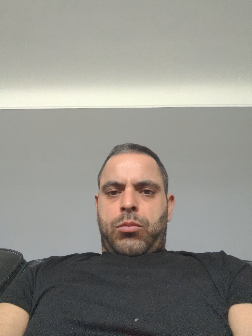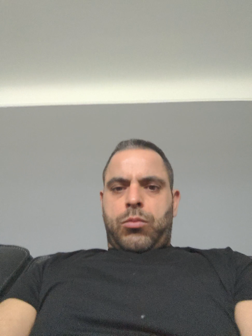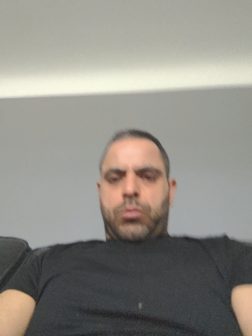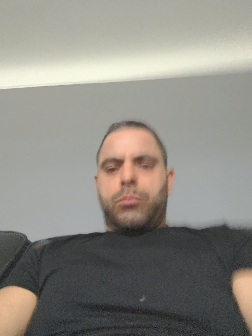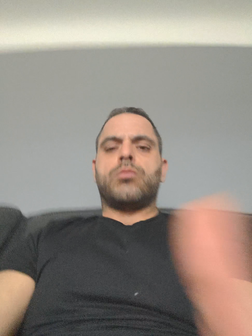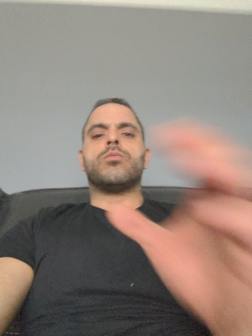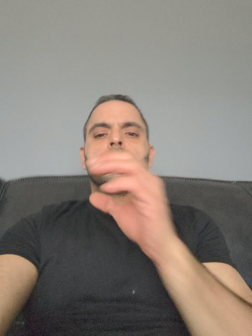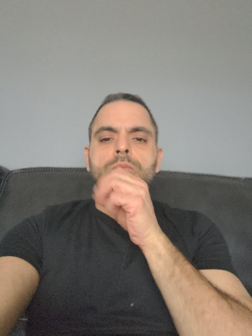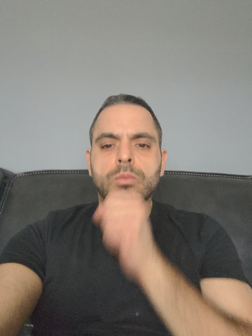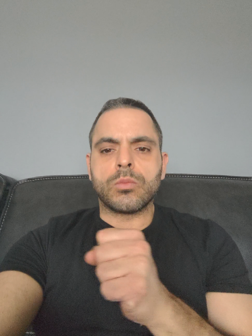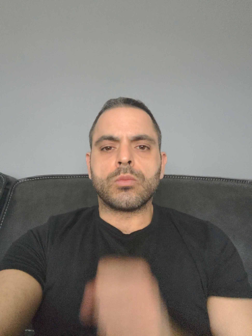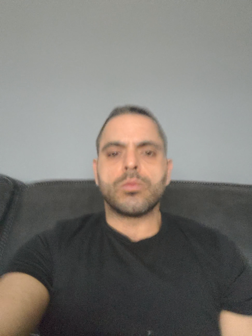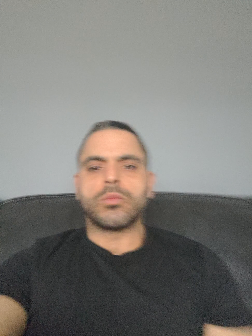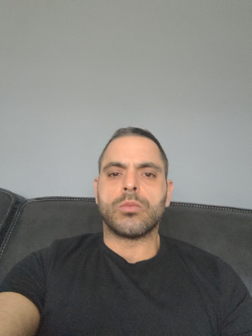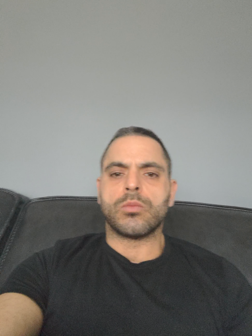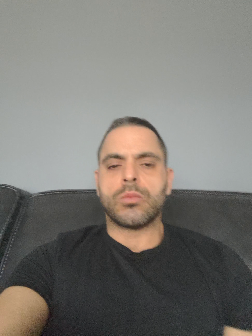old